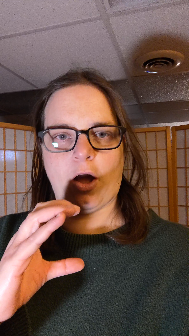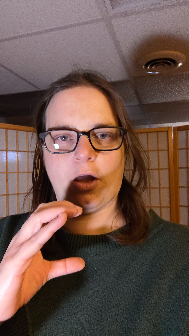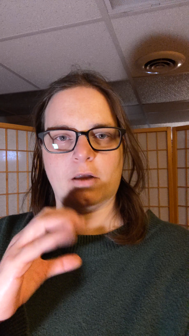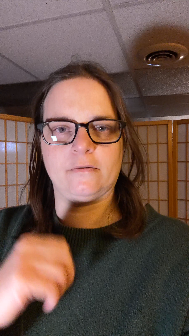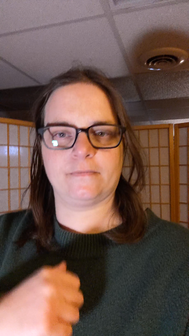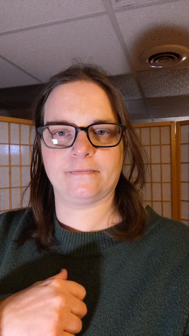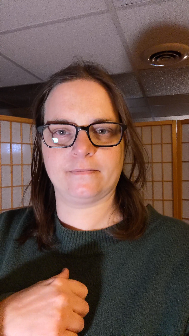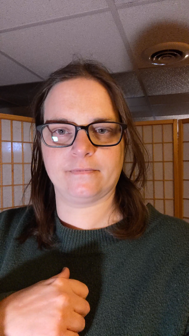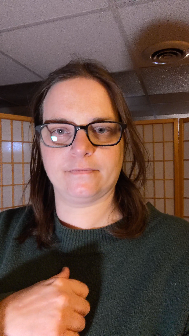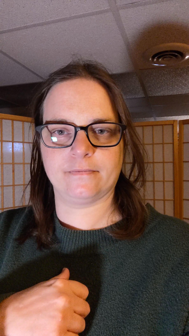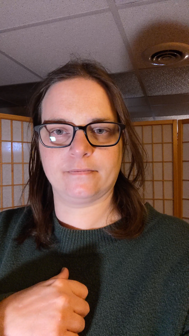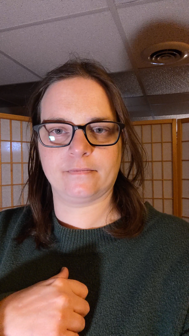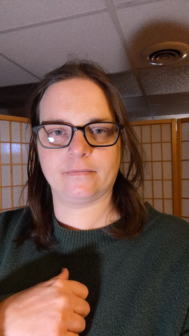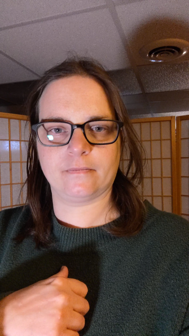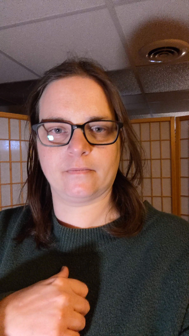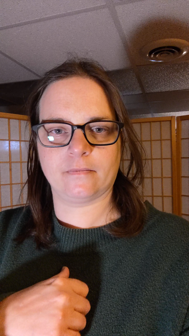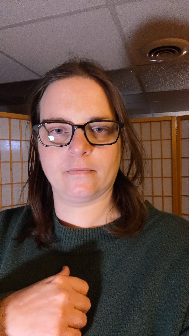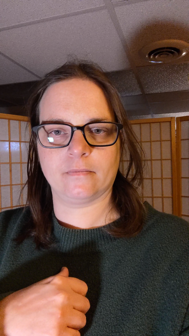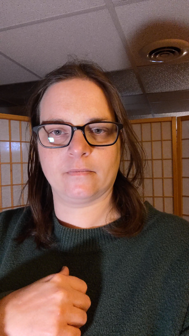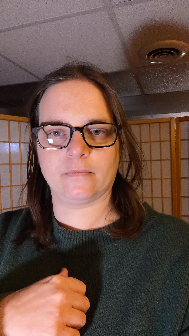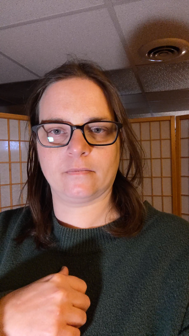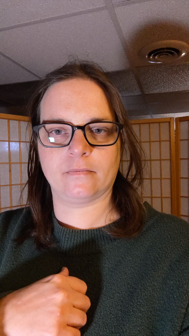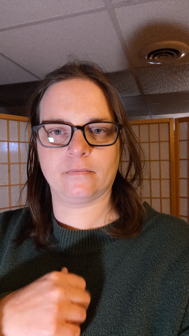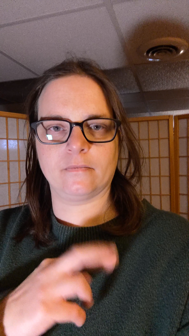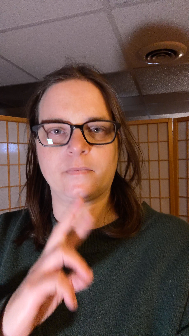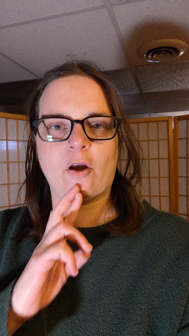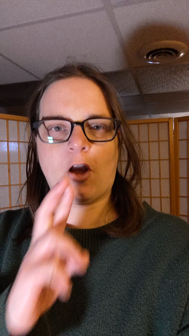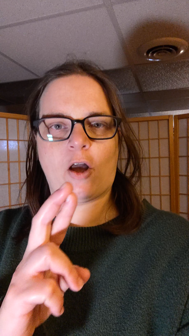are